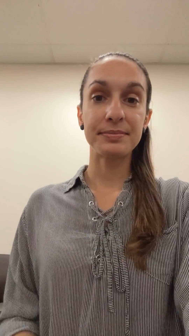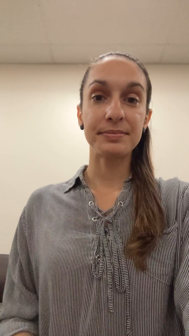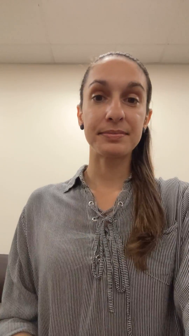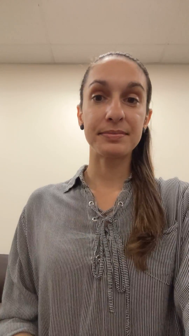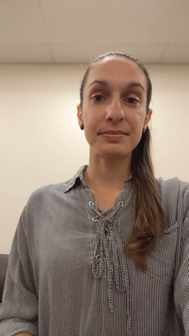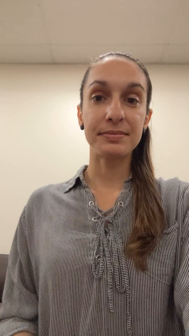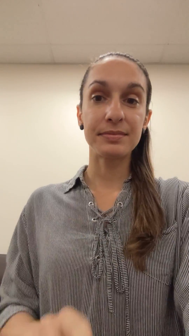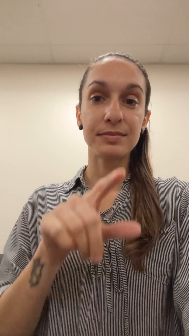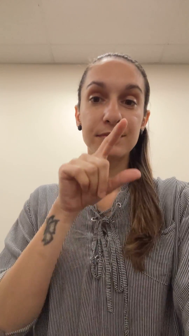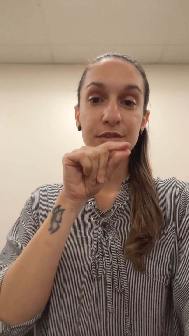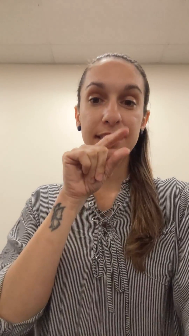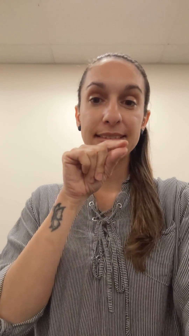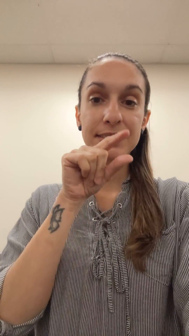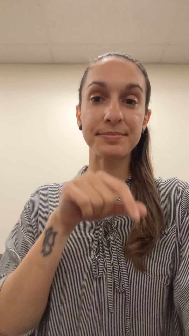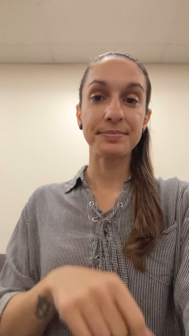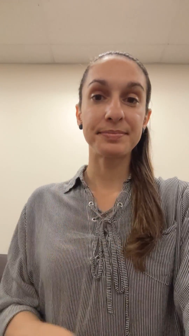chicken